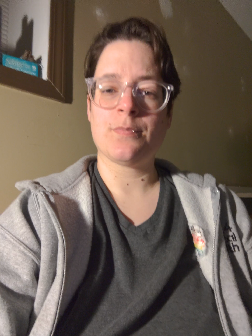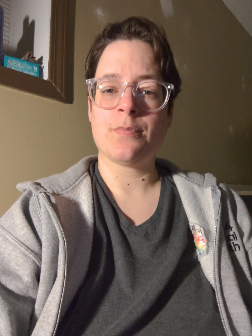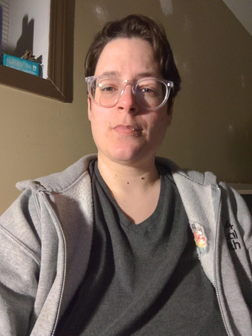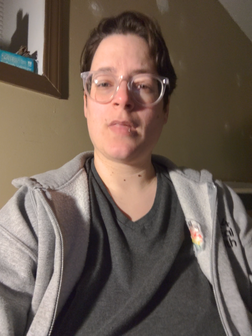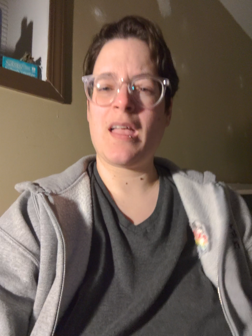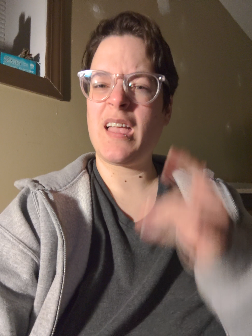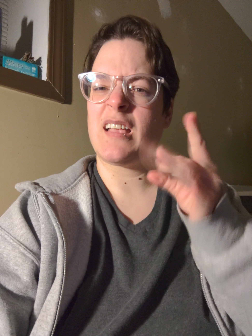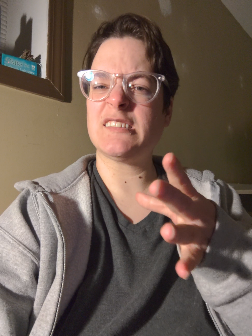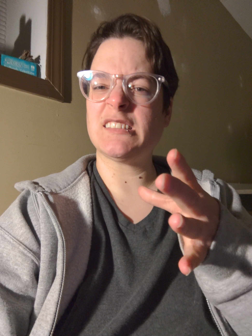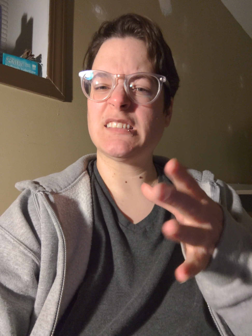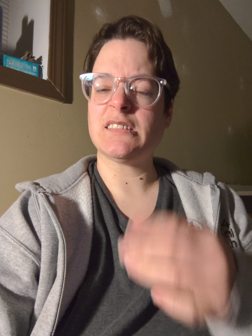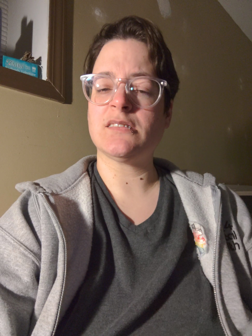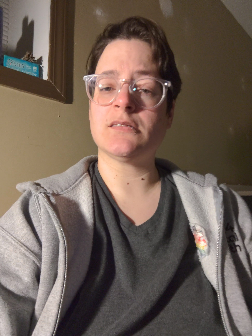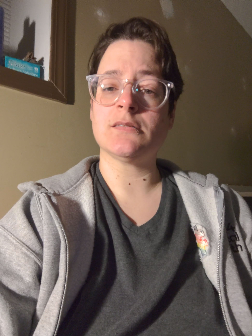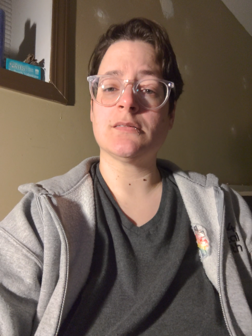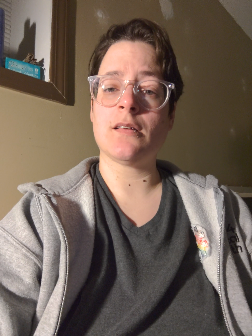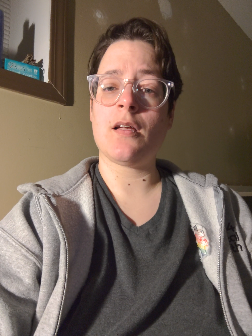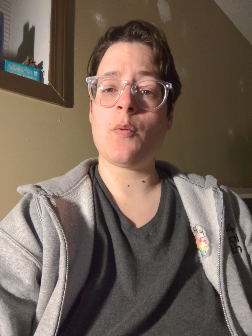hate